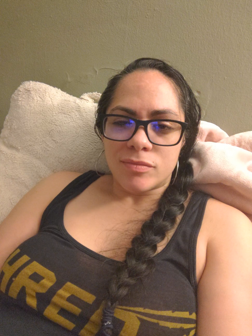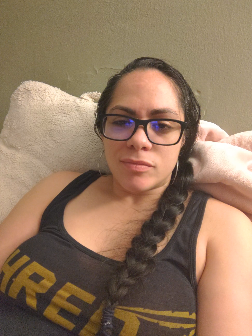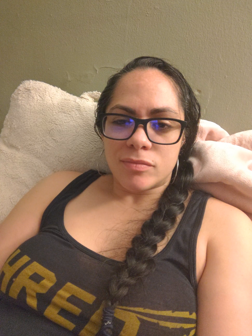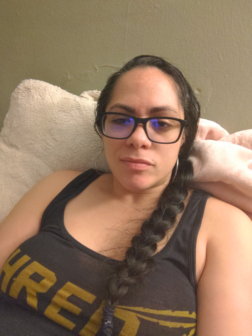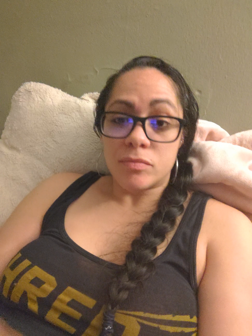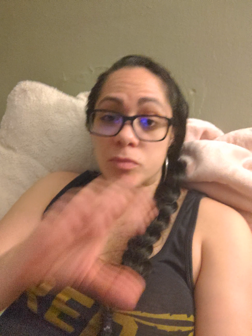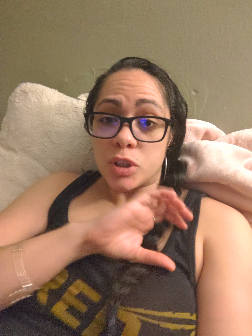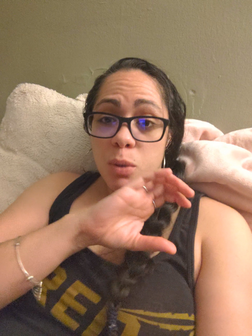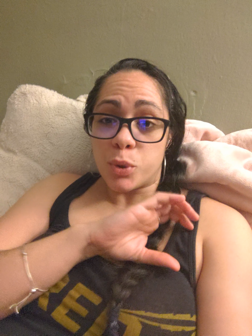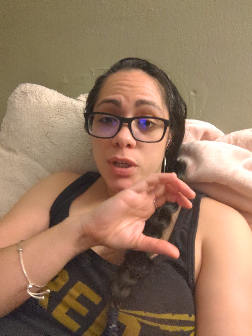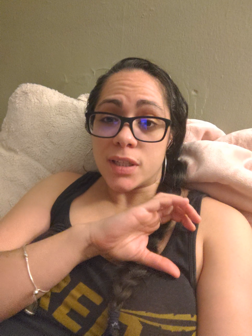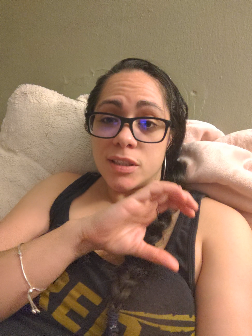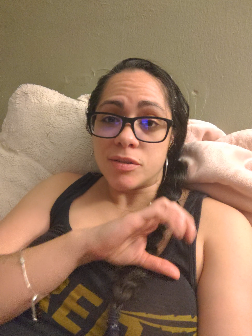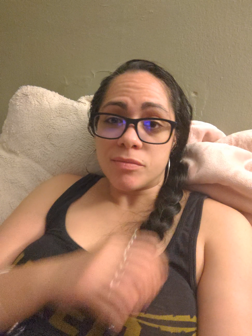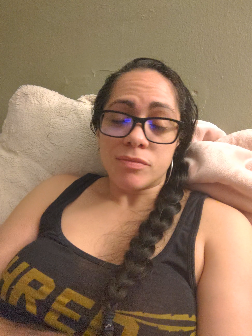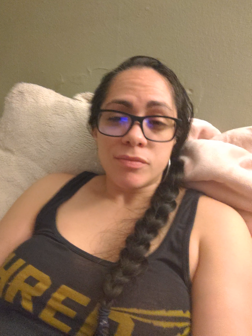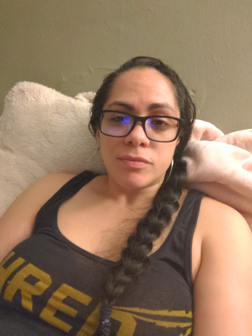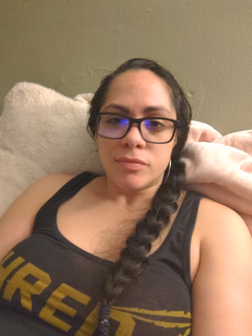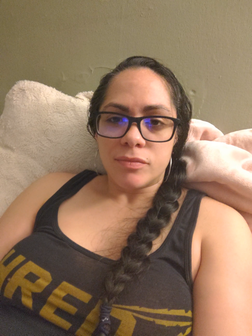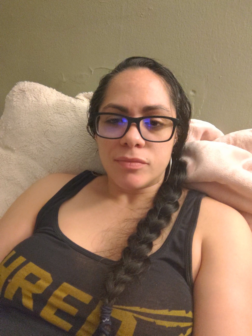police